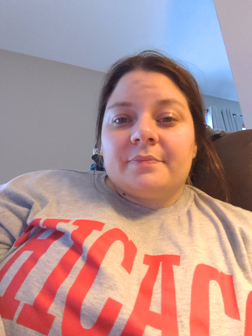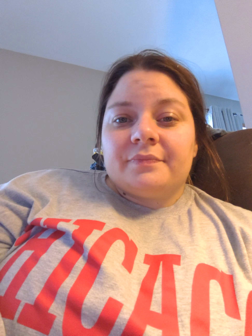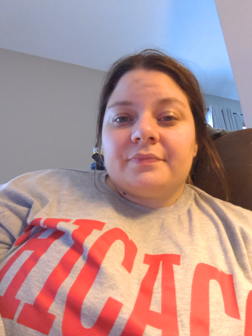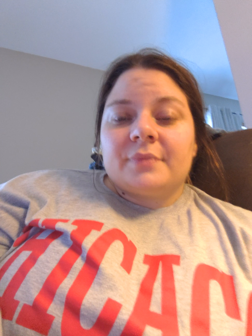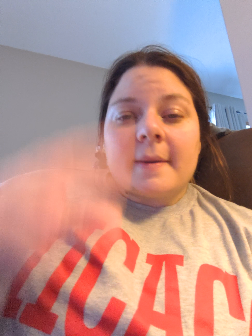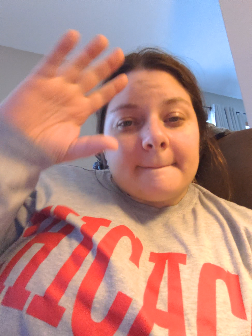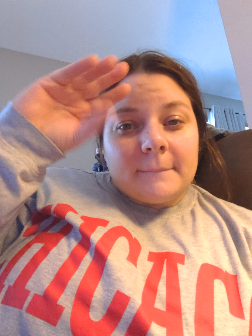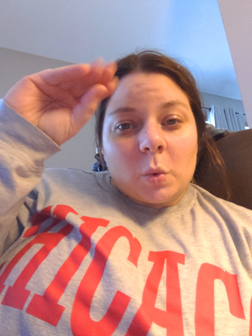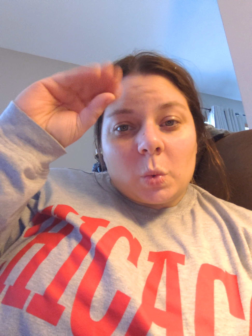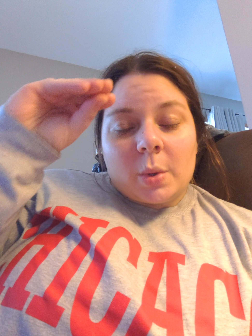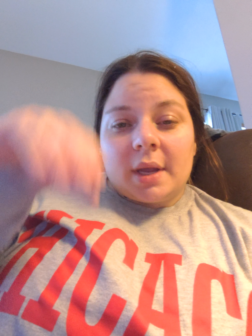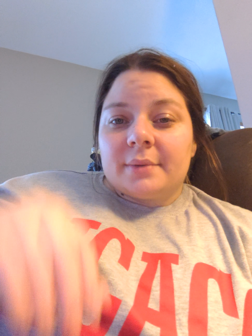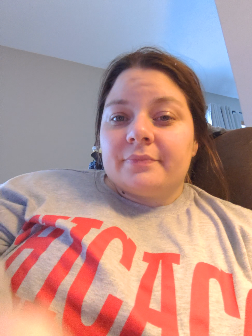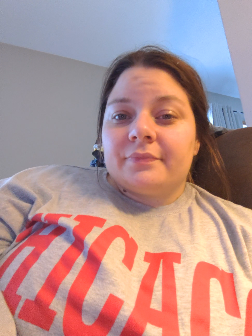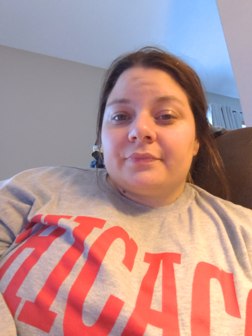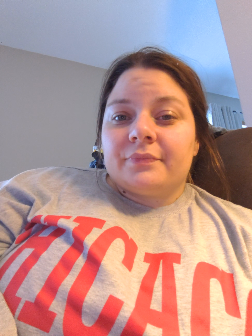boy